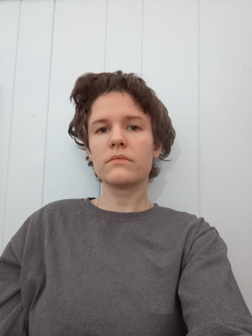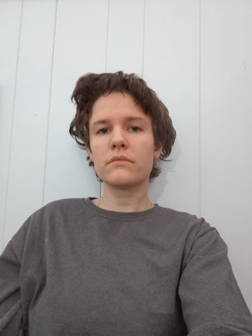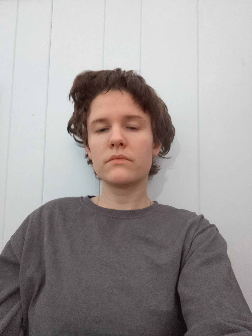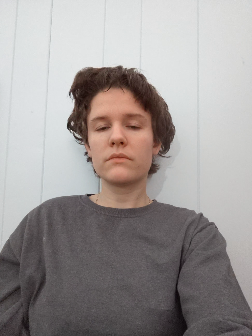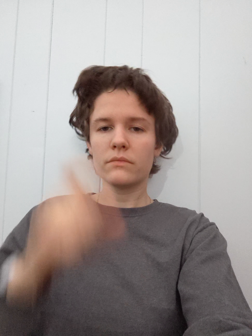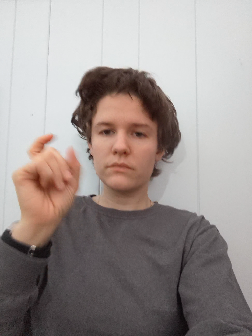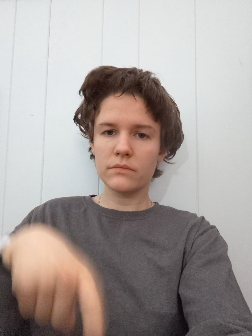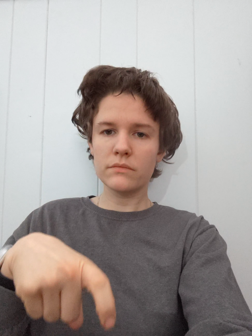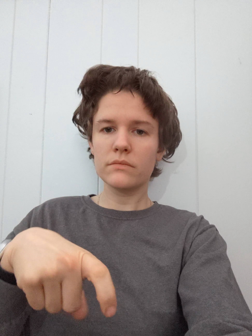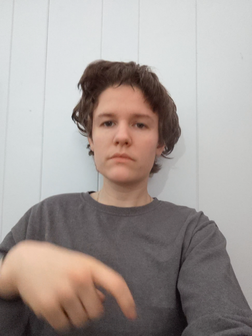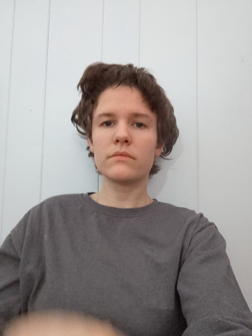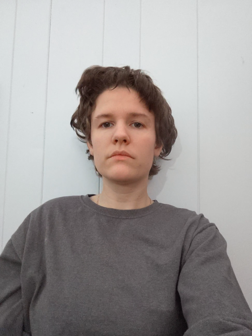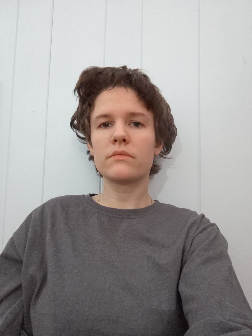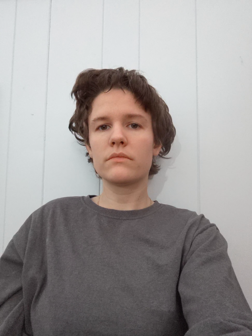have to